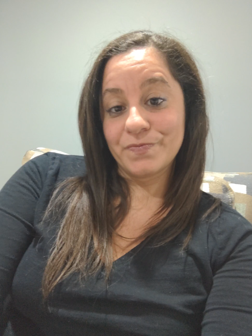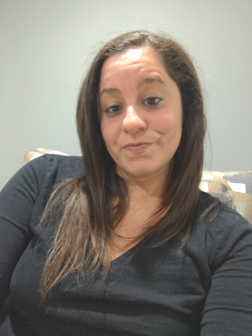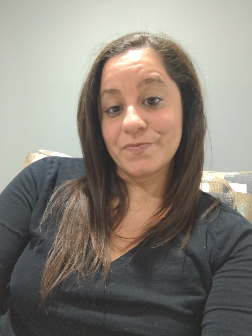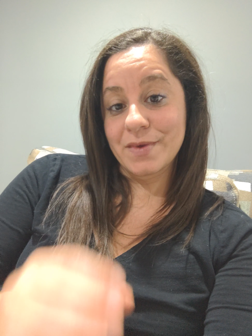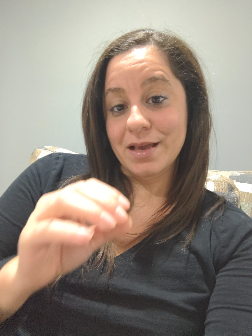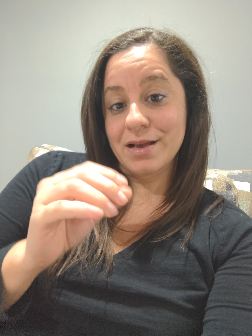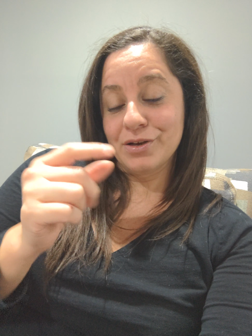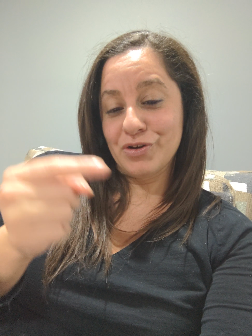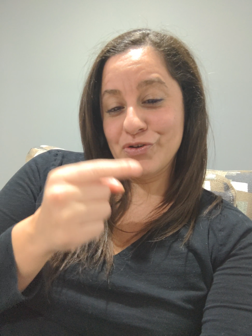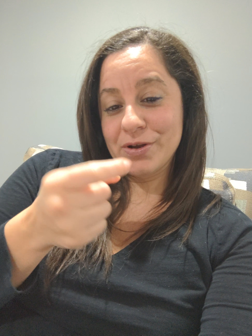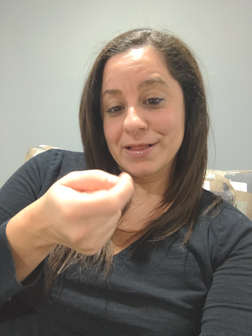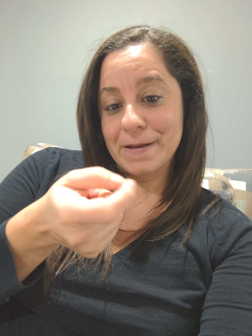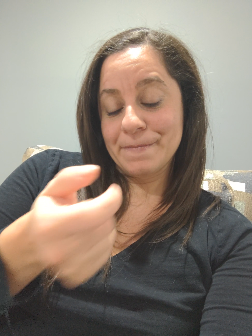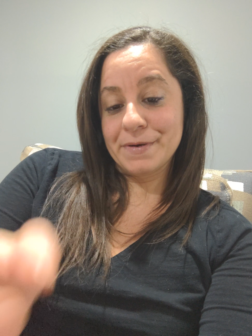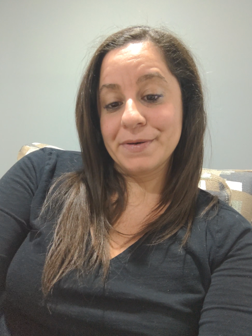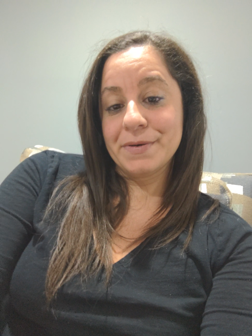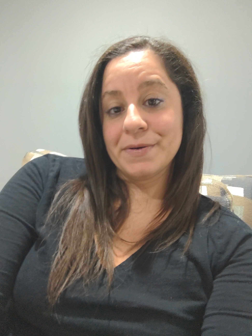owie